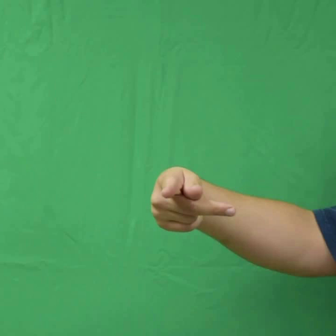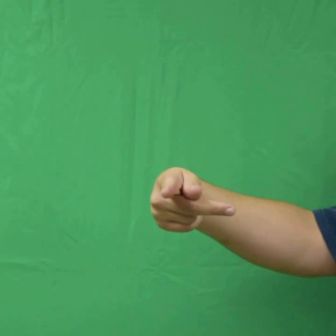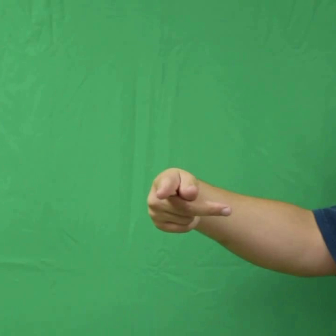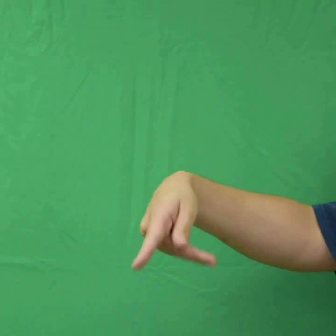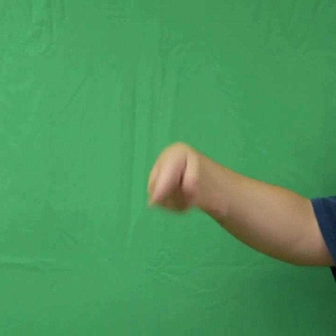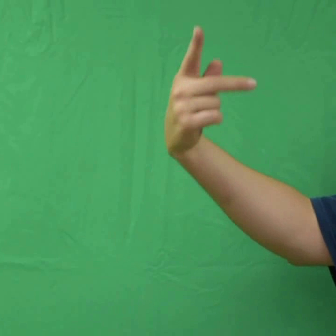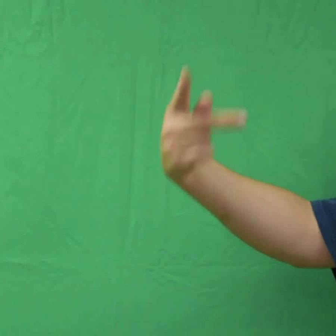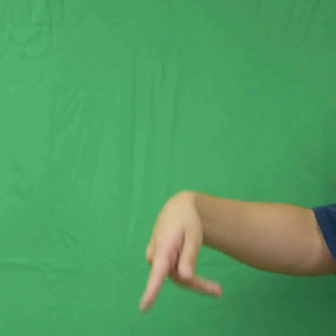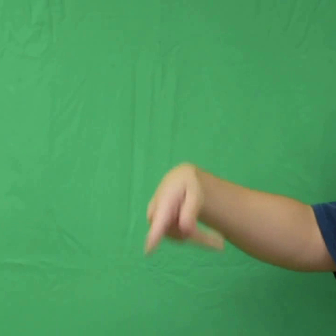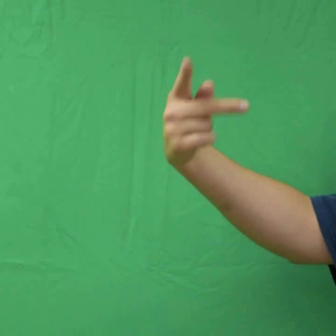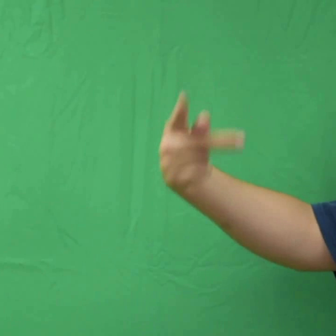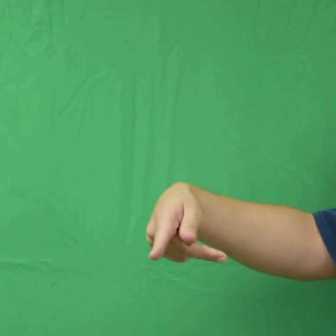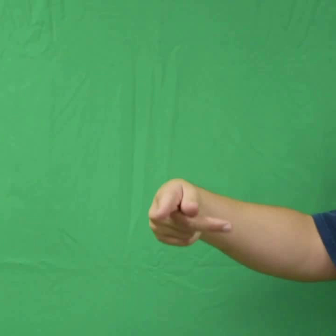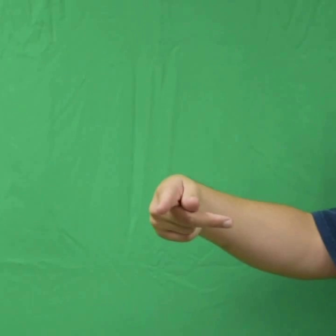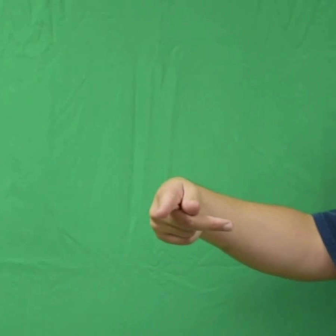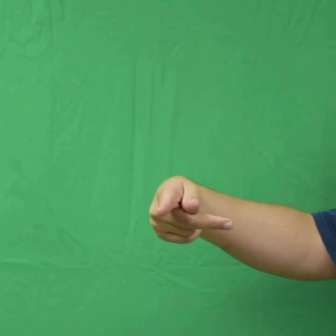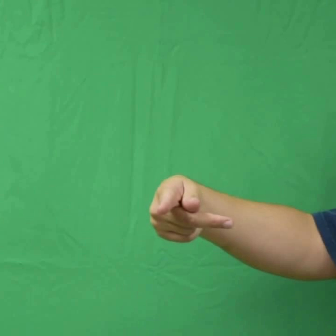K